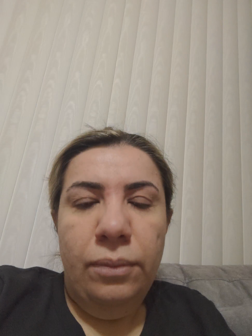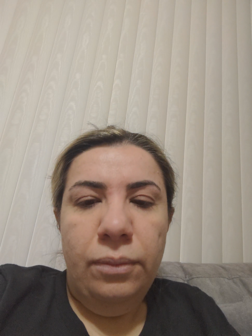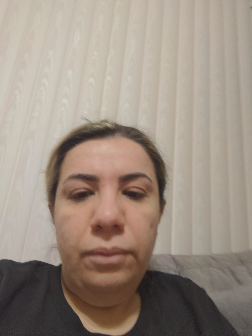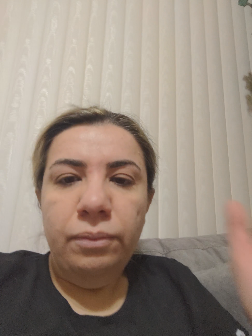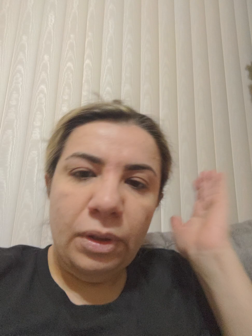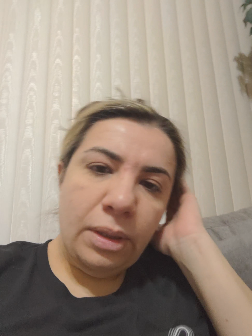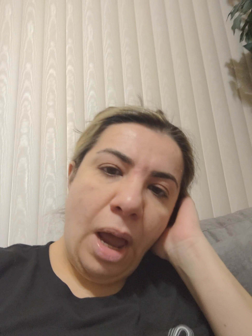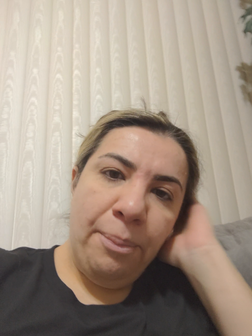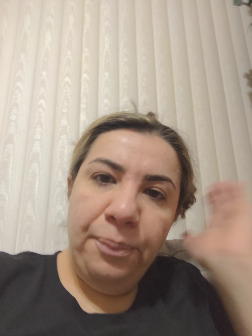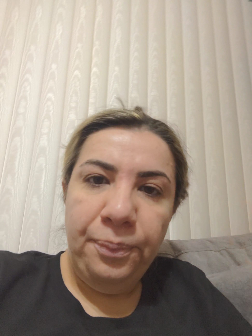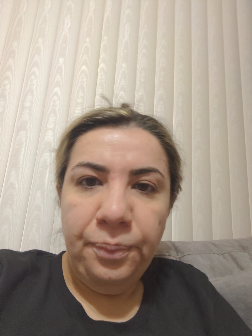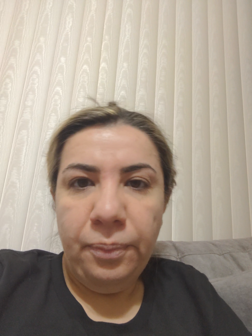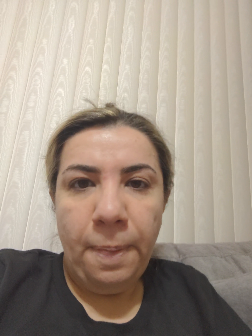bed